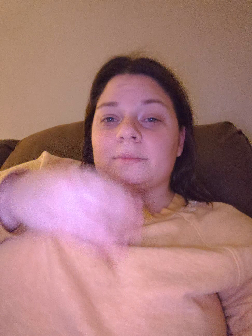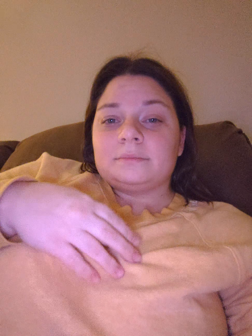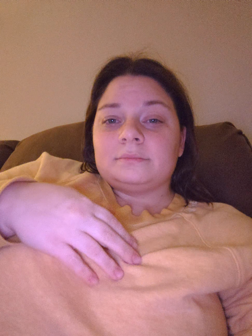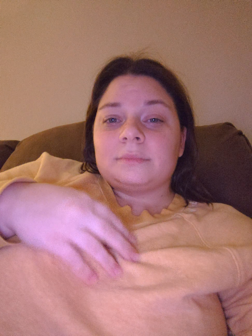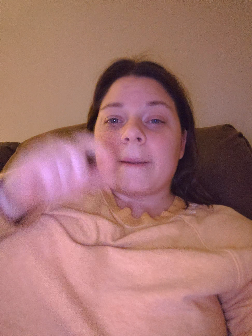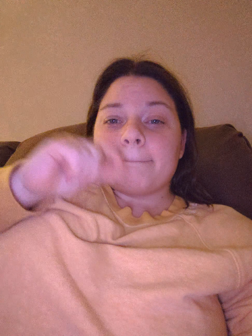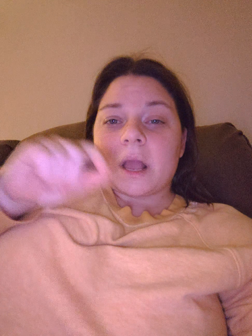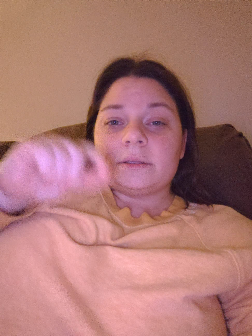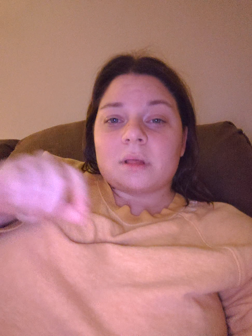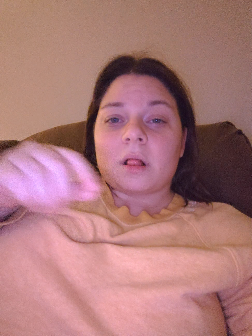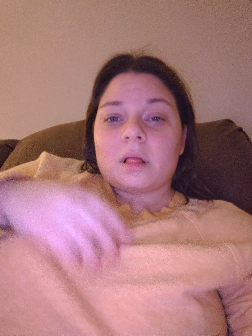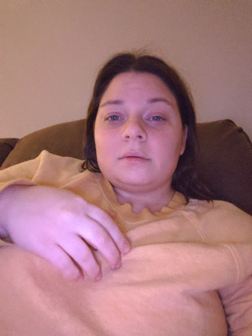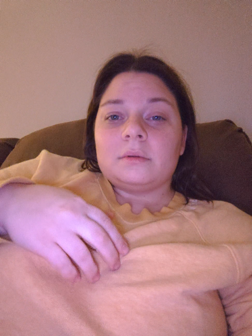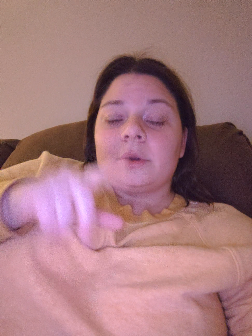pencil